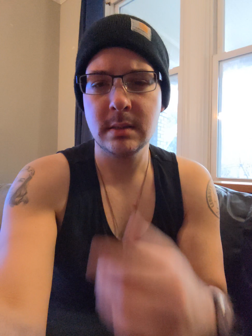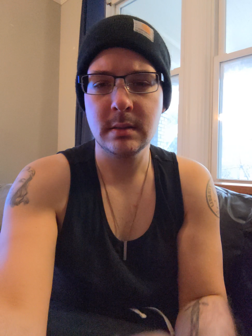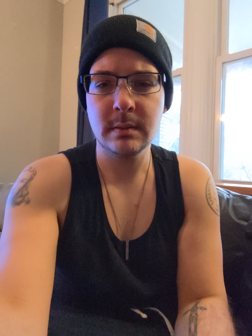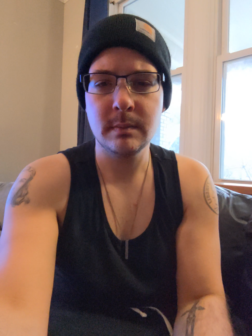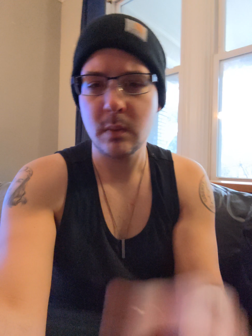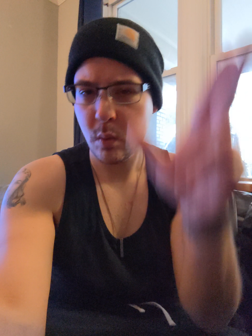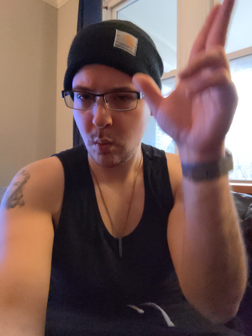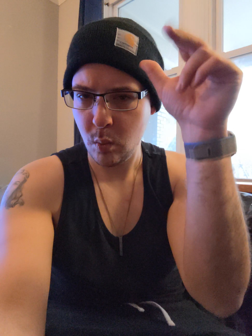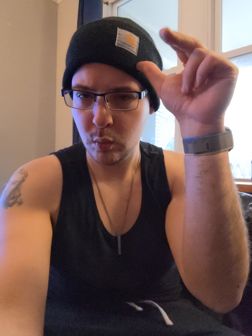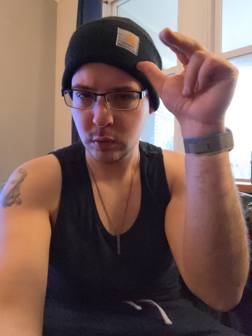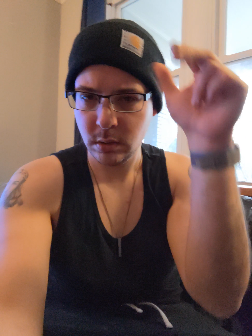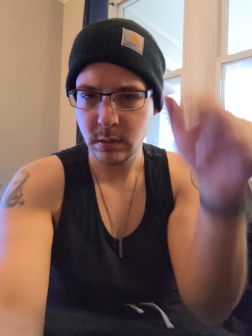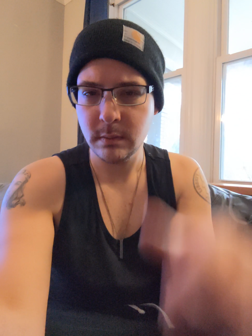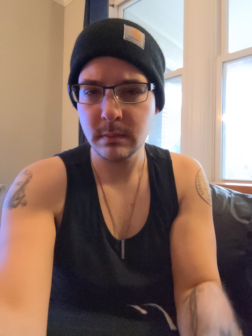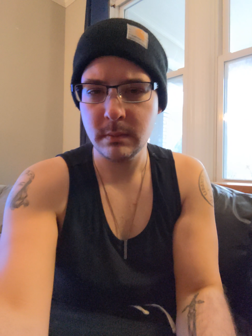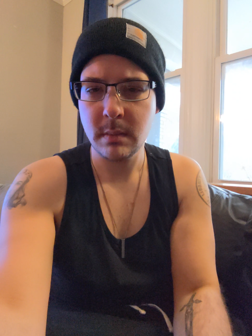horse